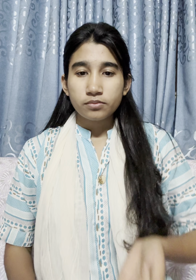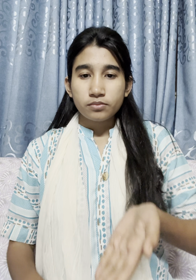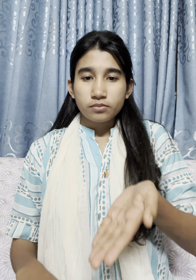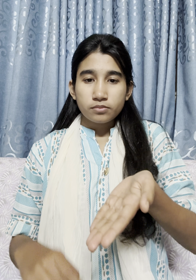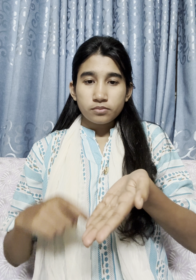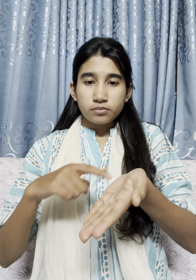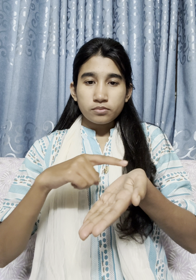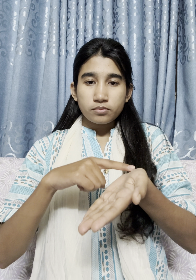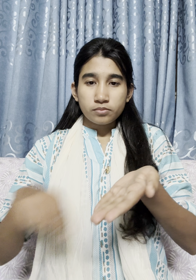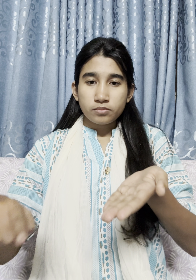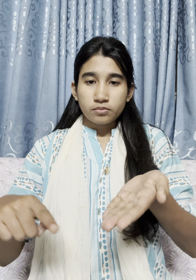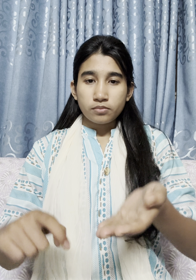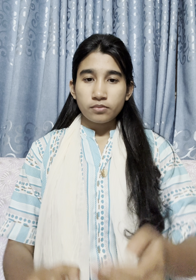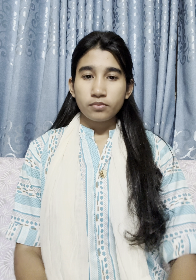আইন